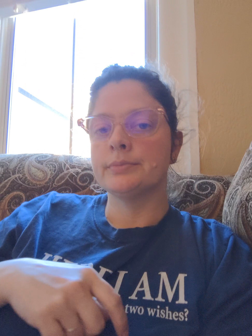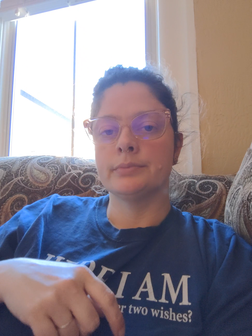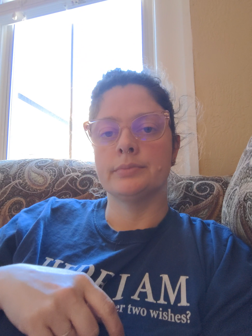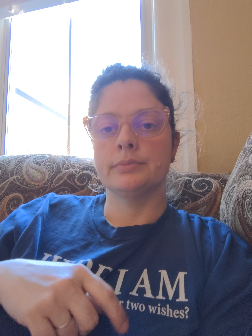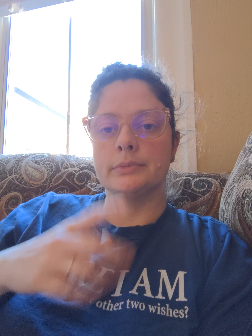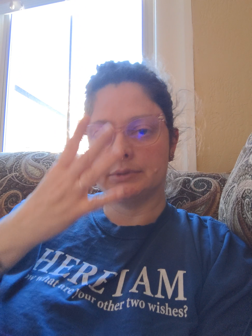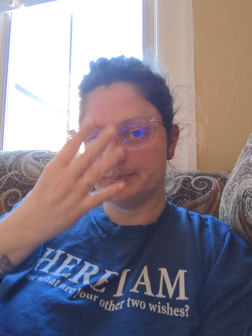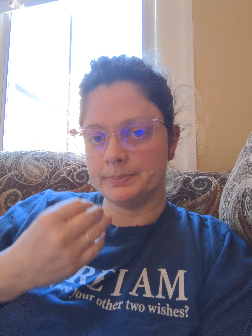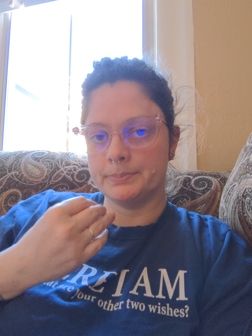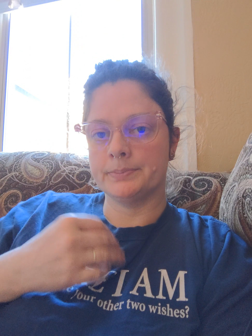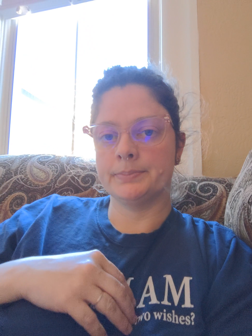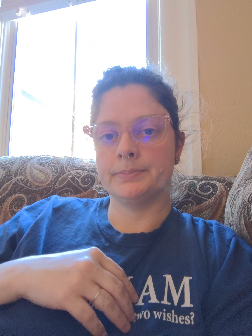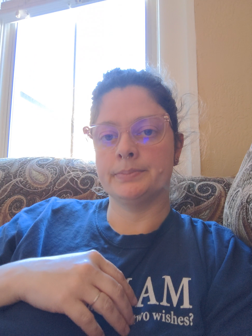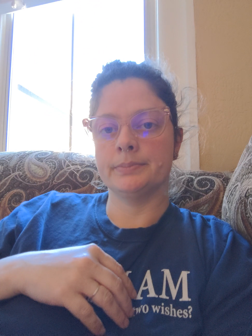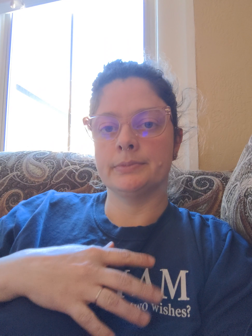sleep